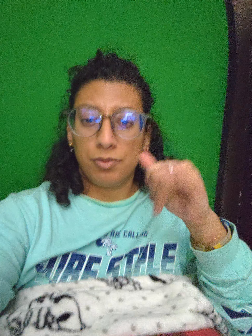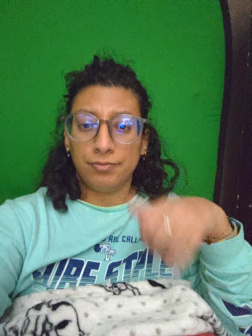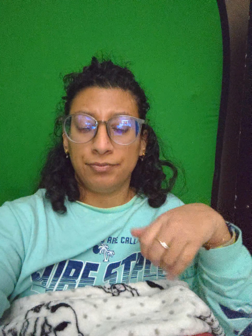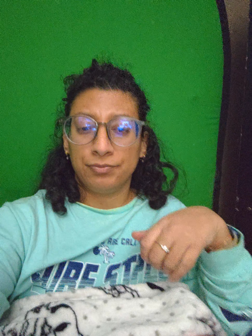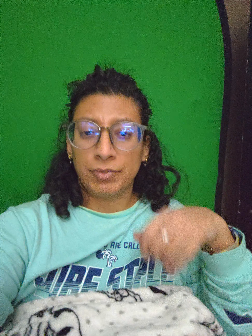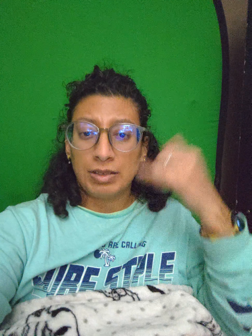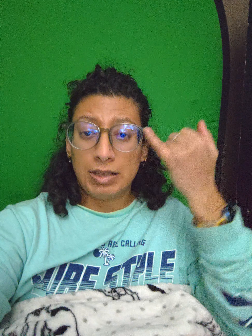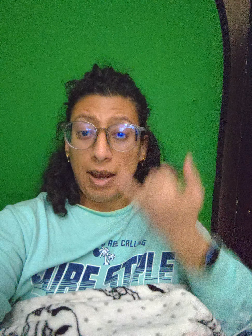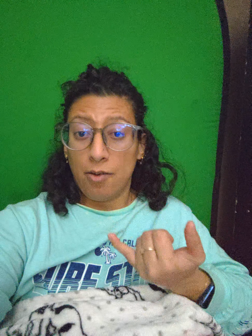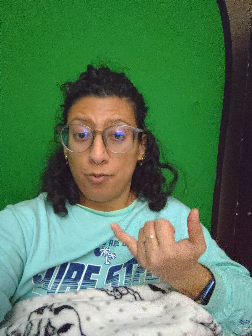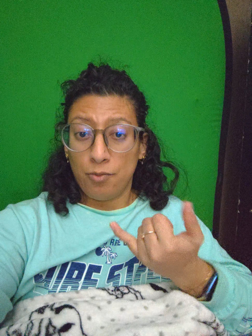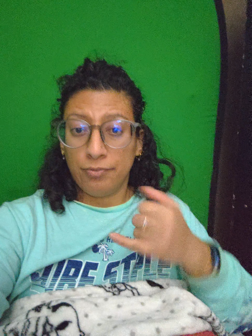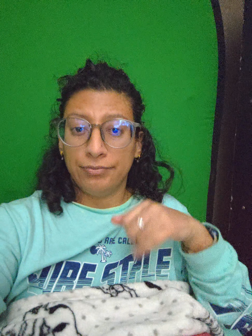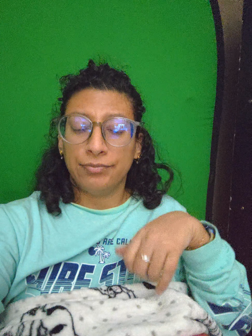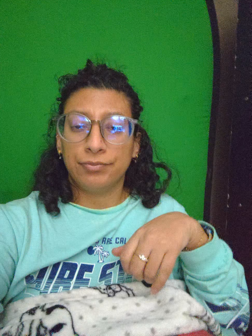now